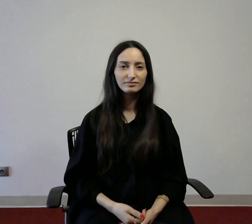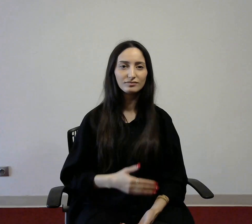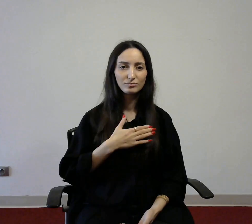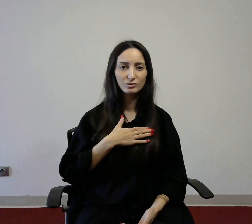mənim